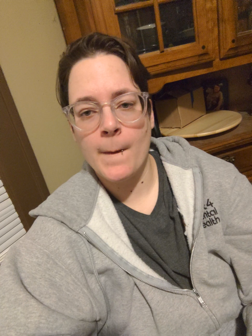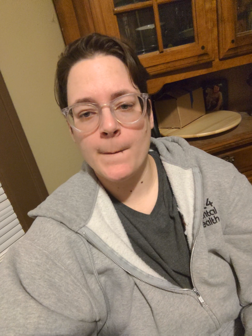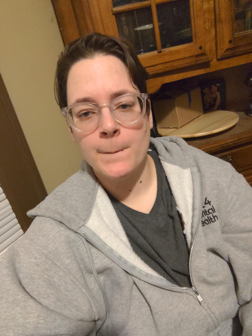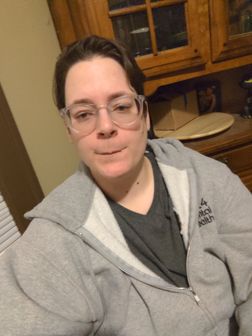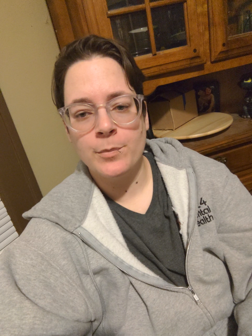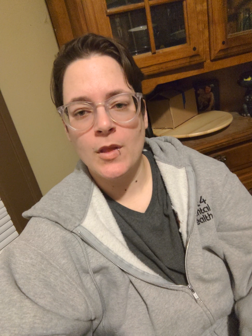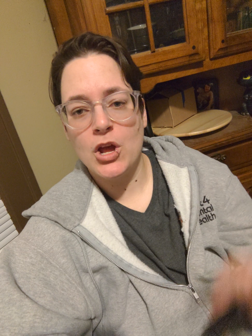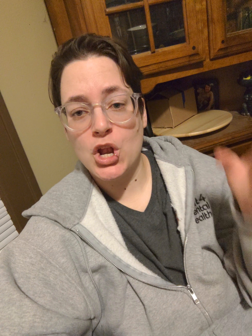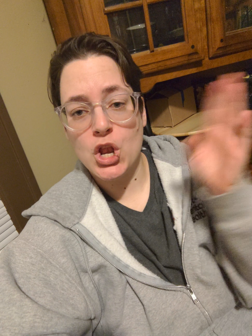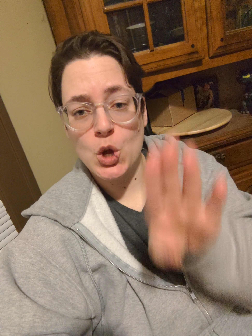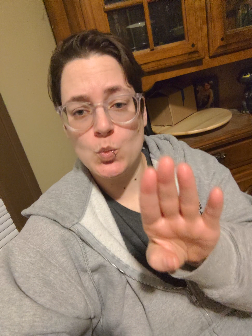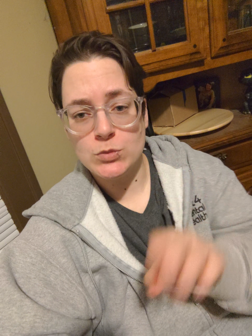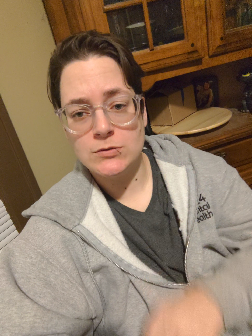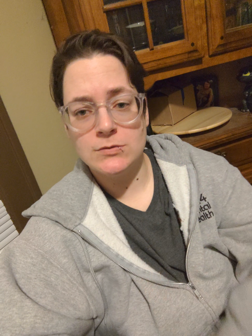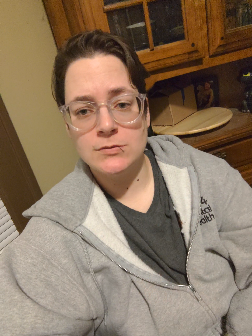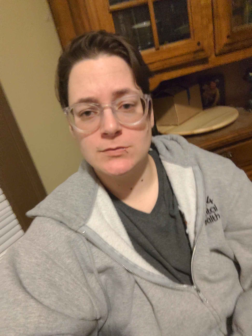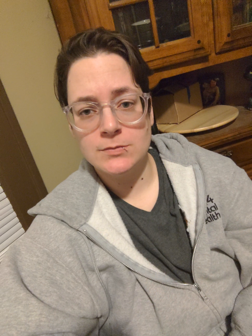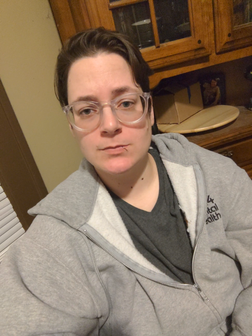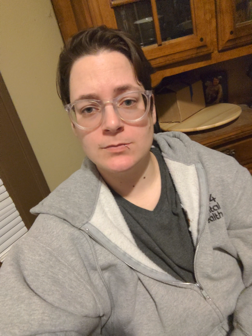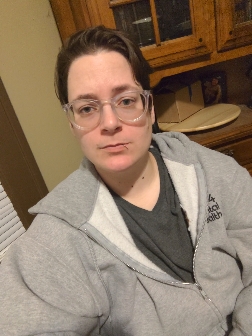close